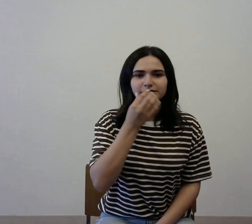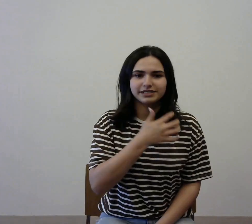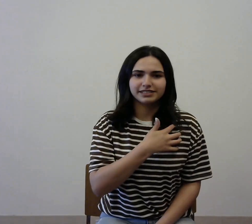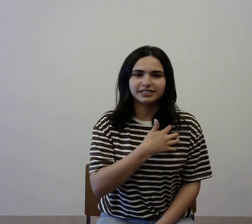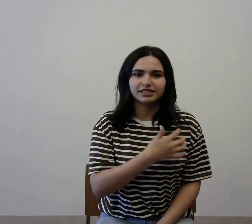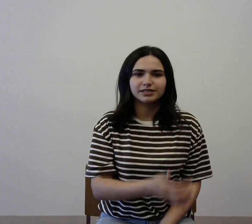istəyirəm